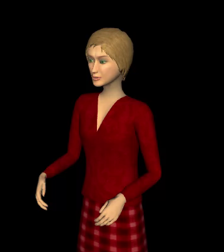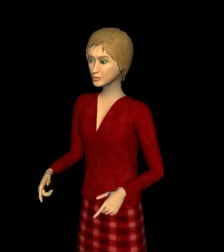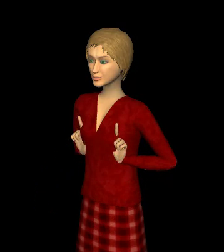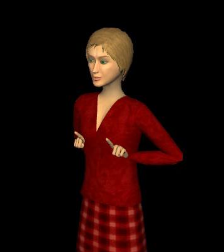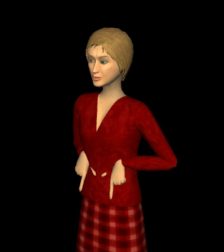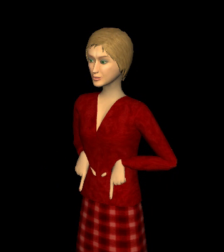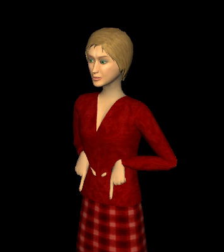مدرسة